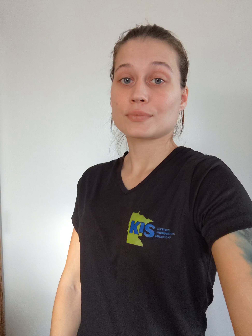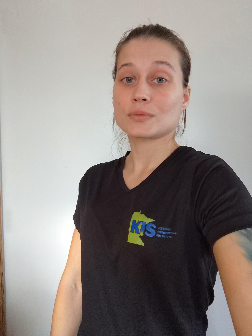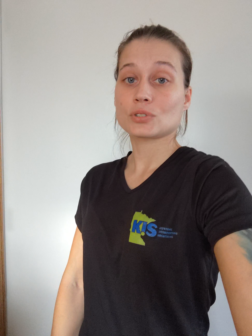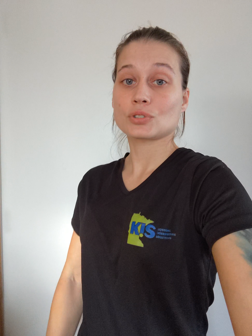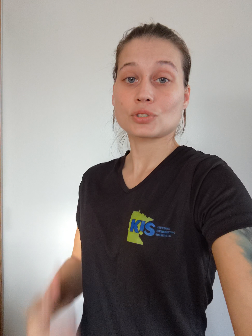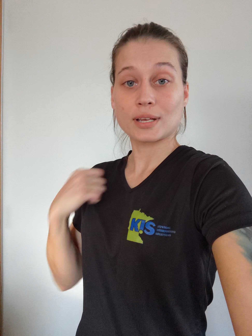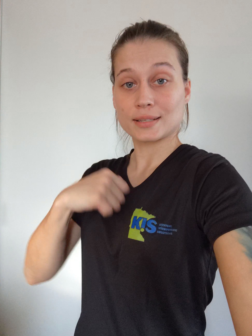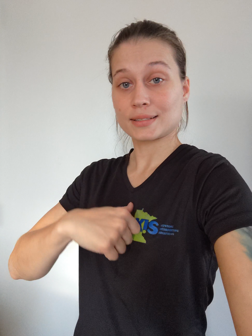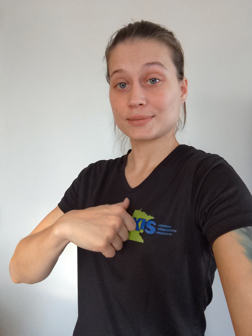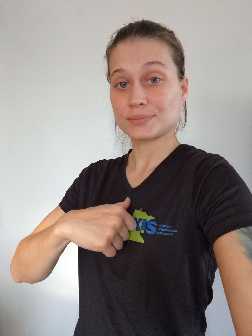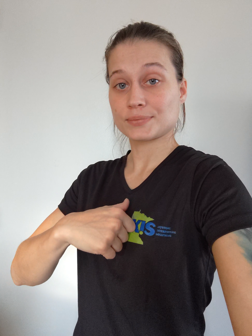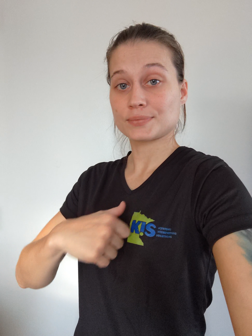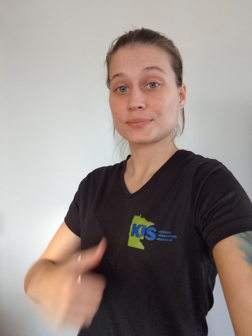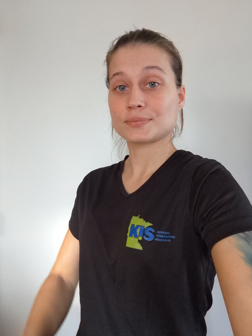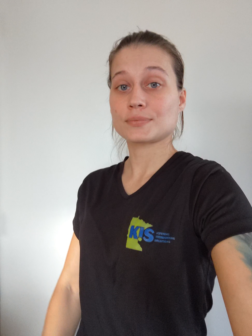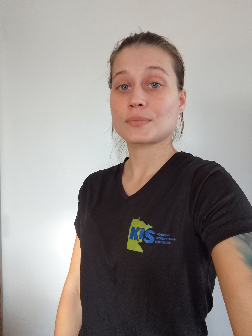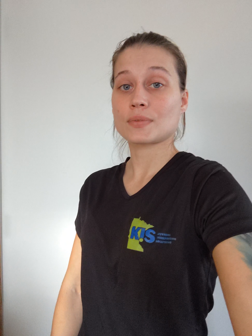jacket